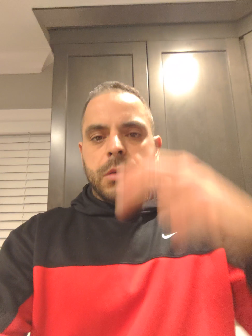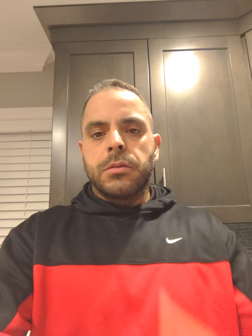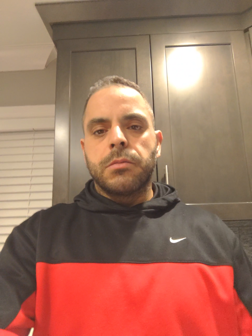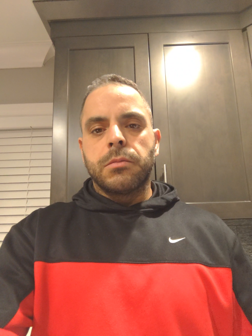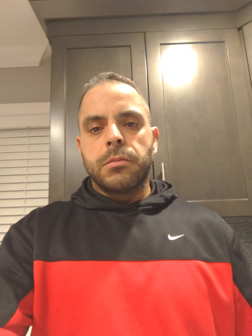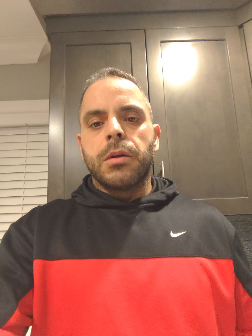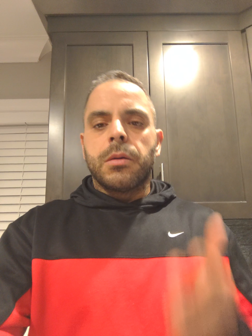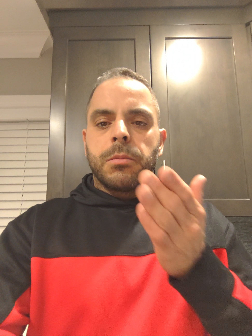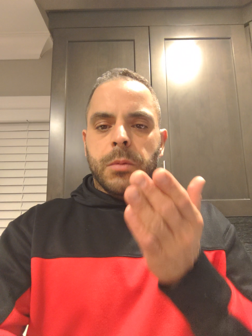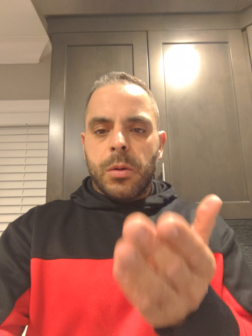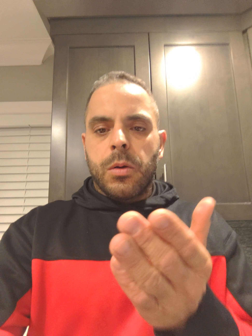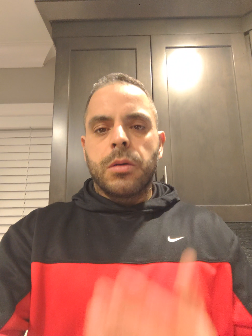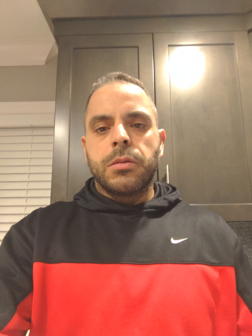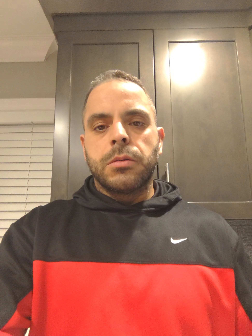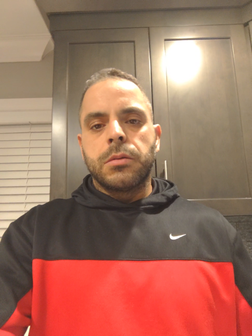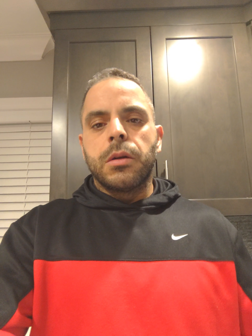boat